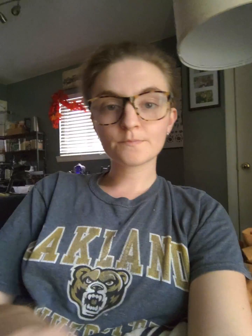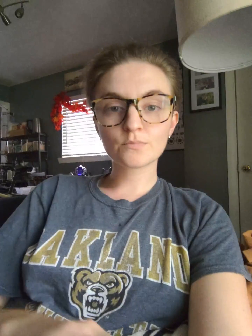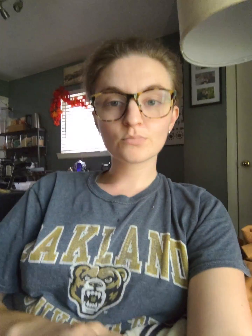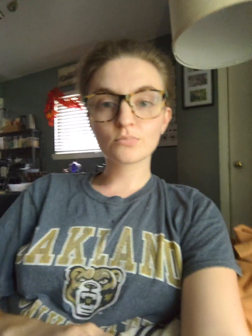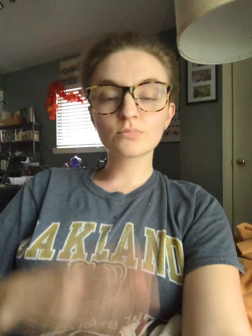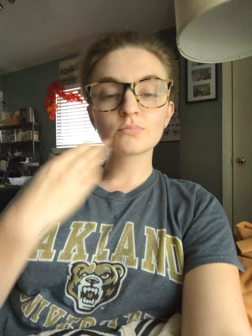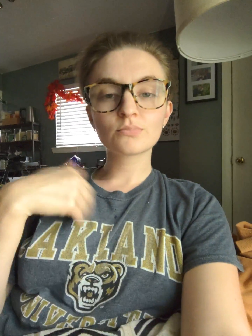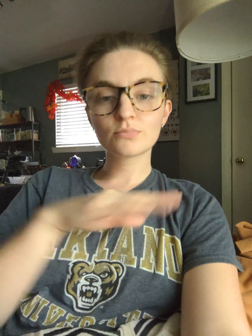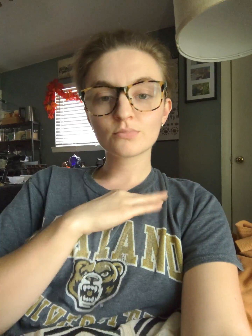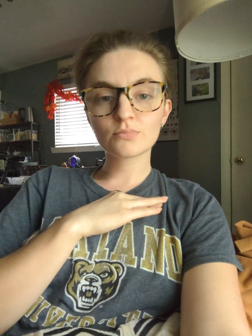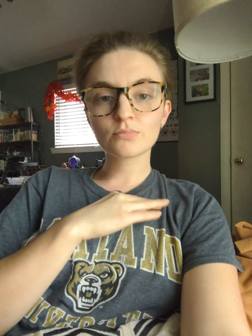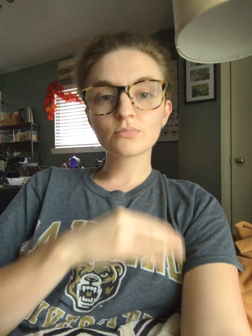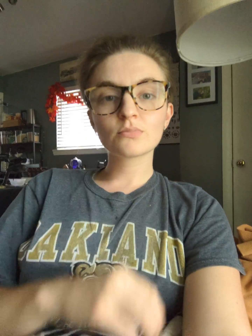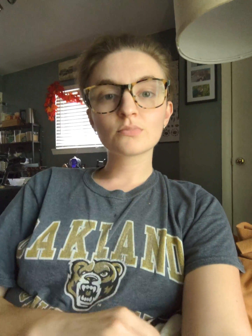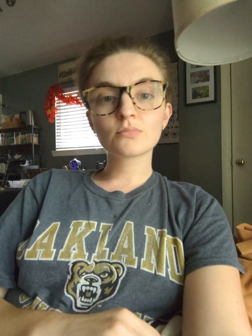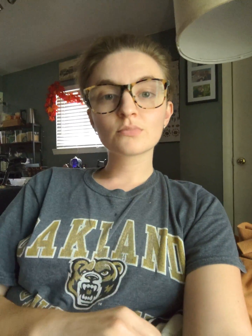scarf